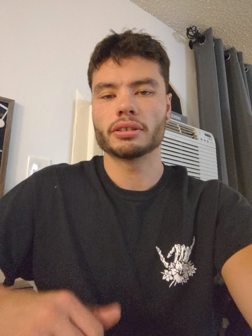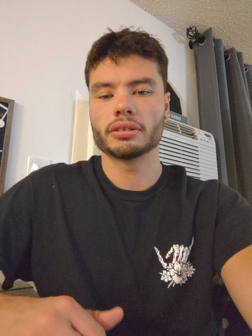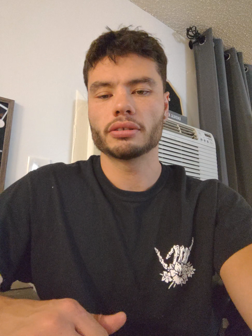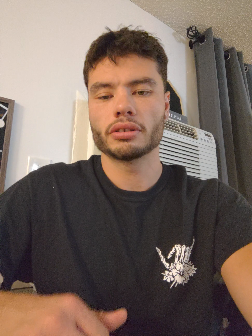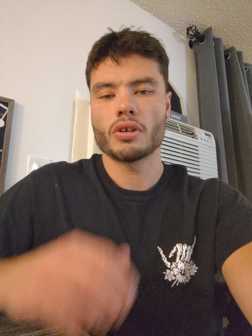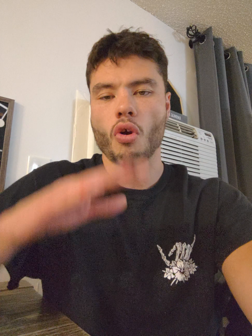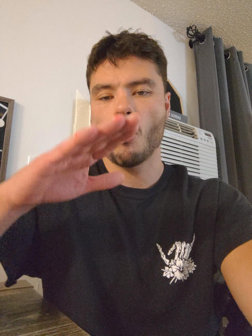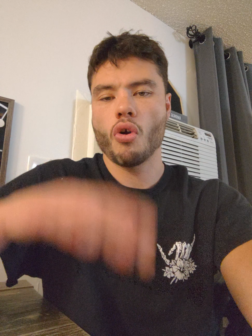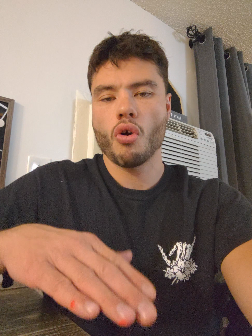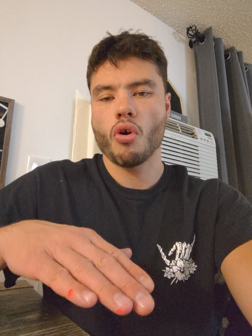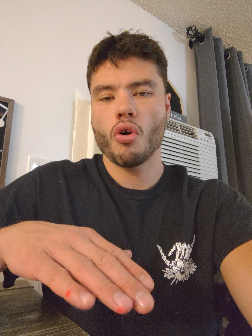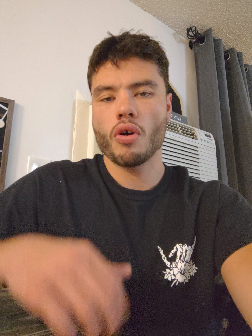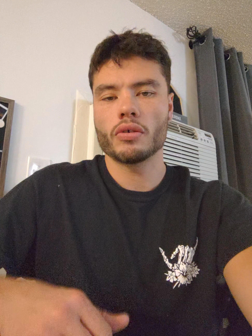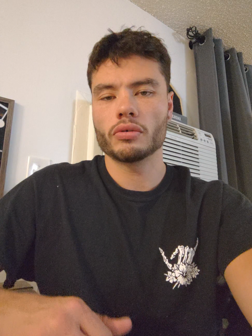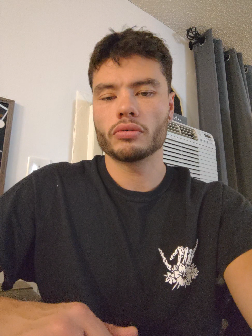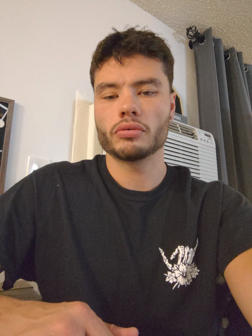on